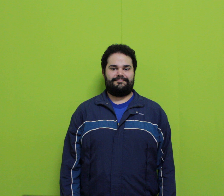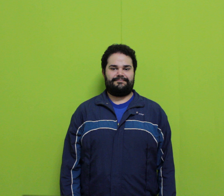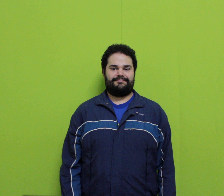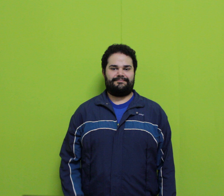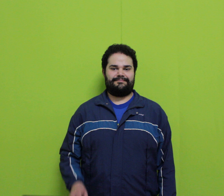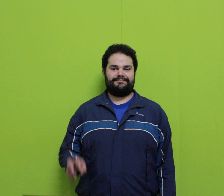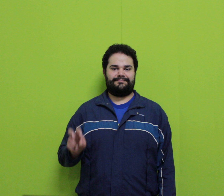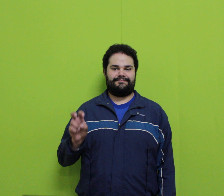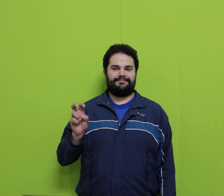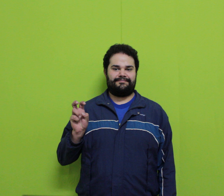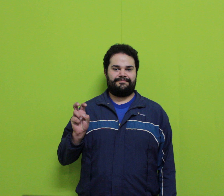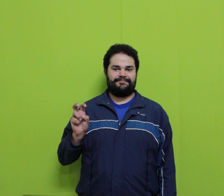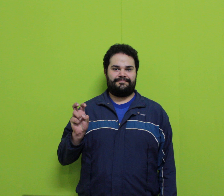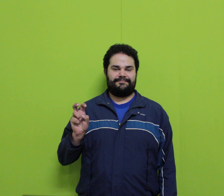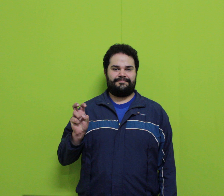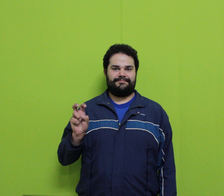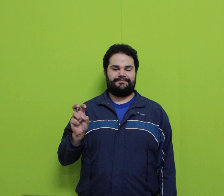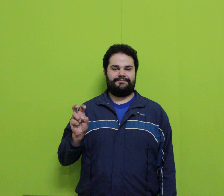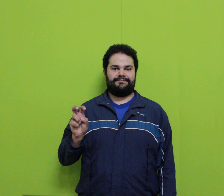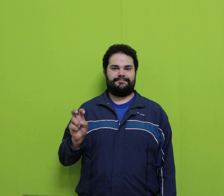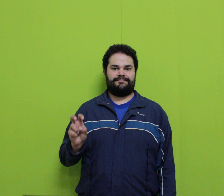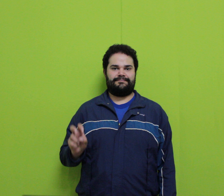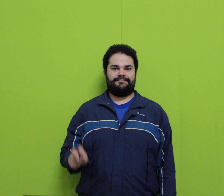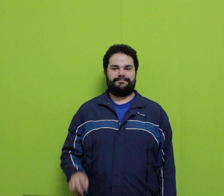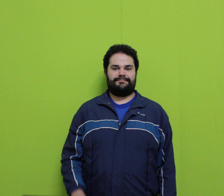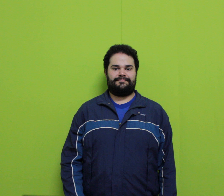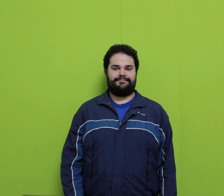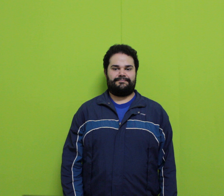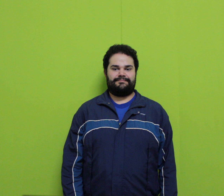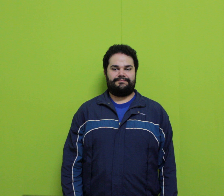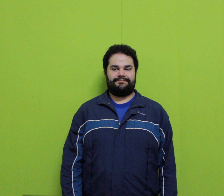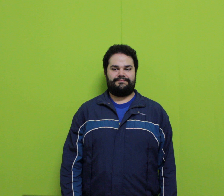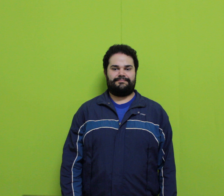cinco